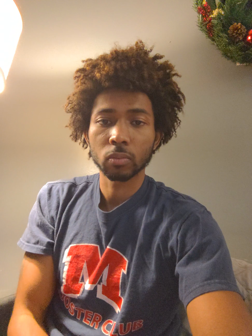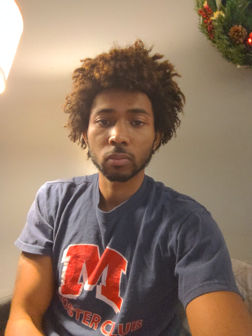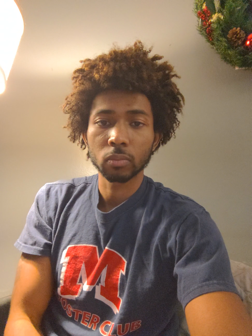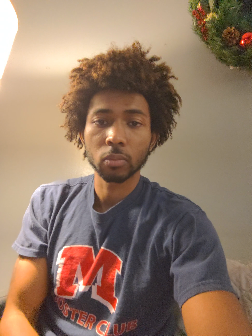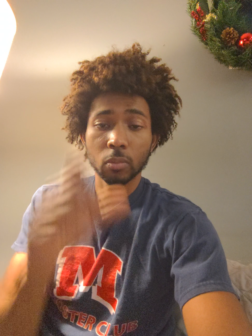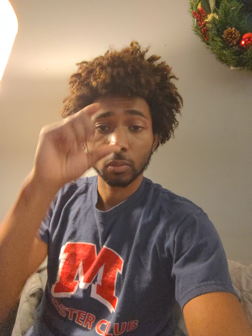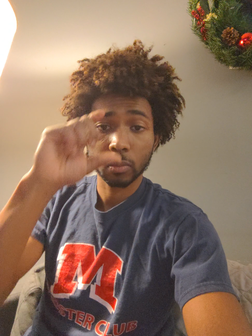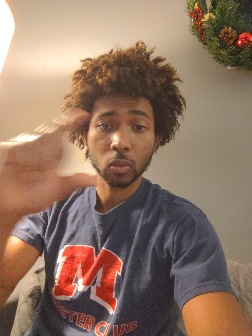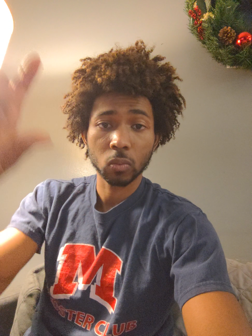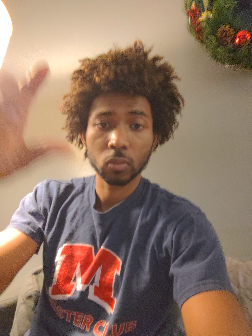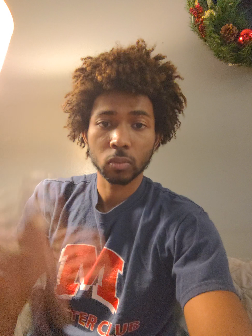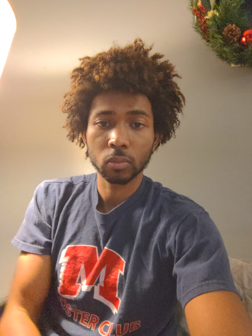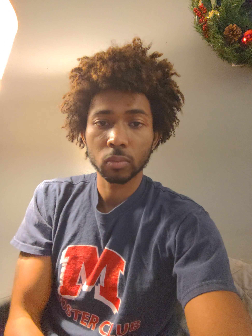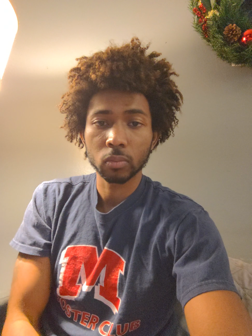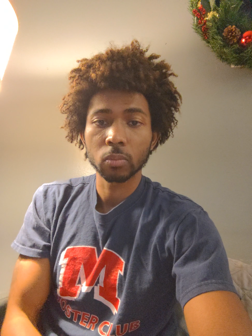moon